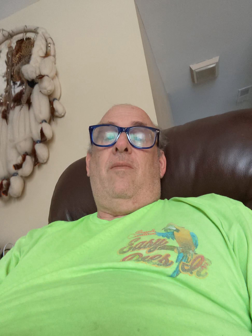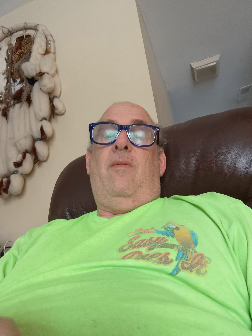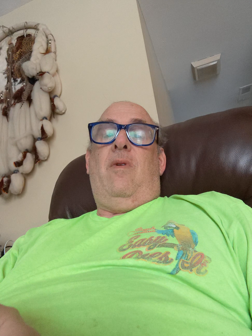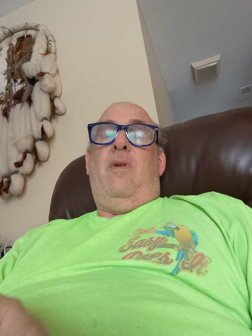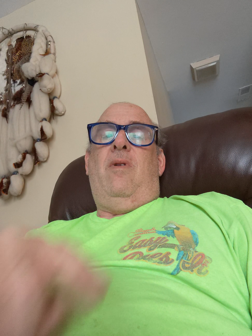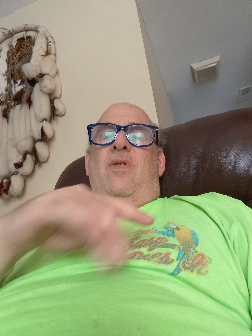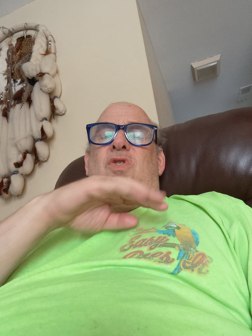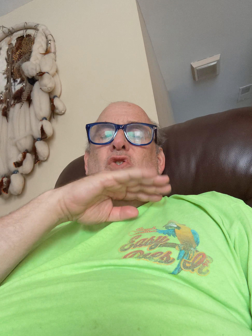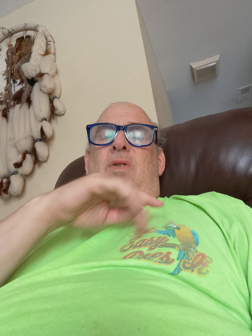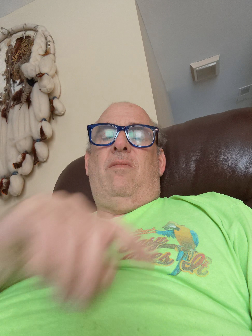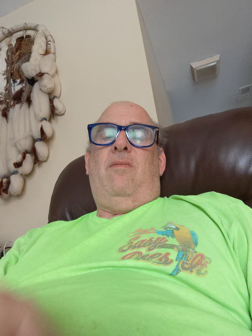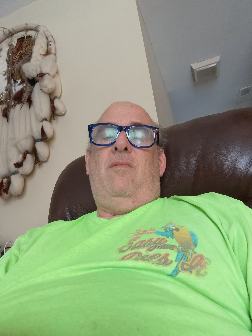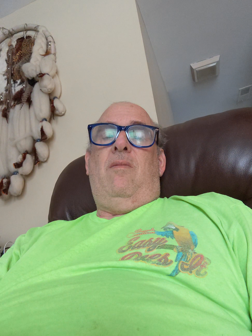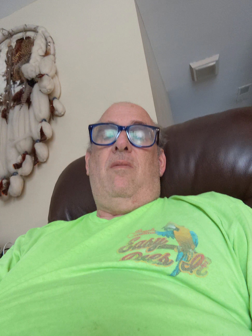dirty